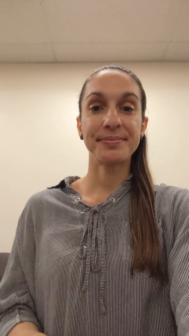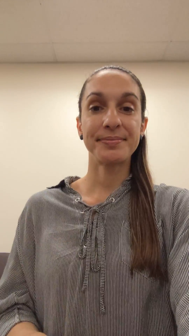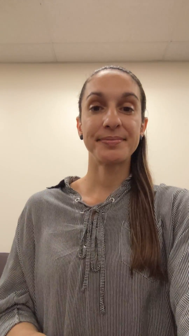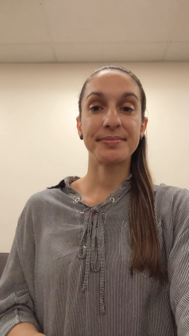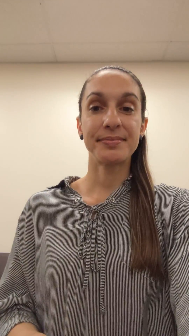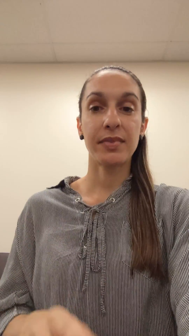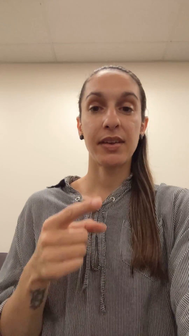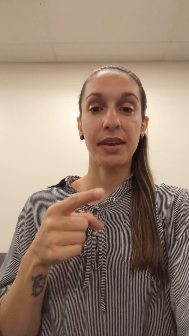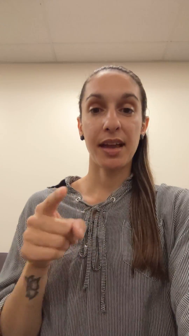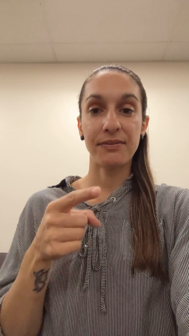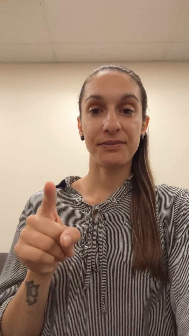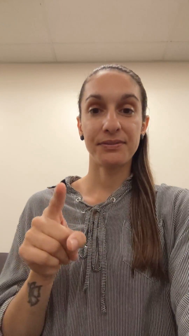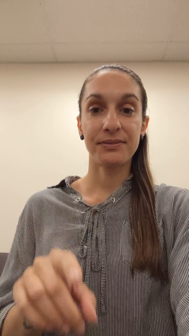knife